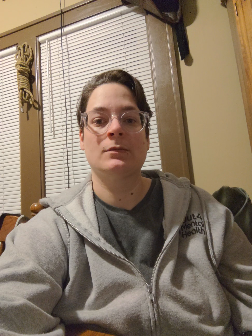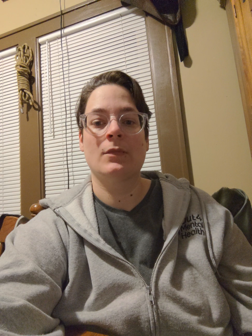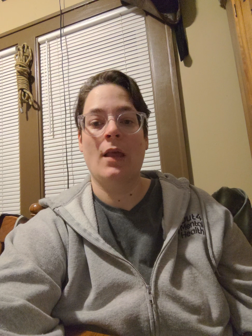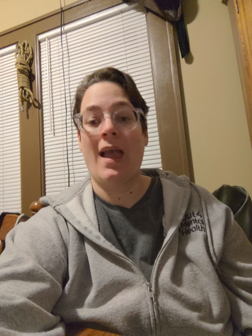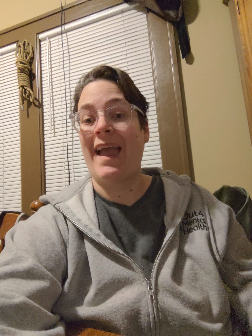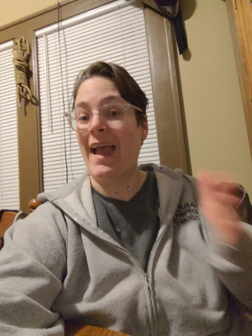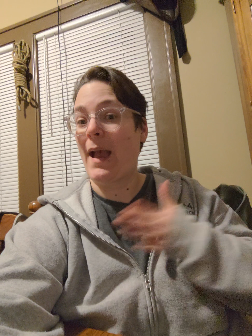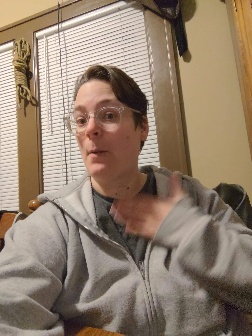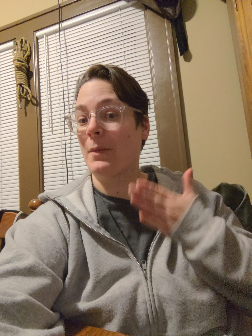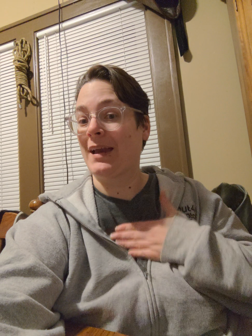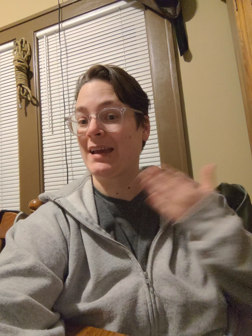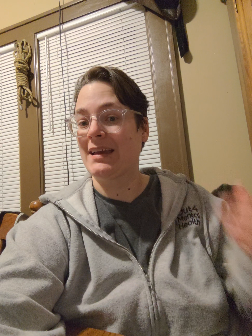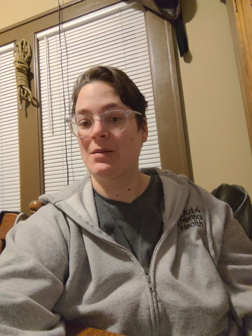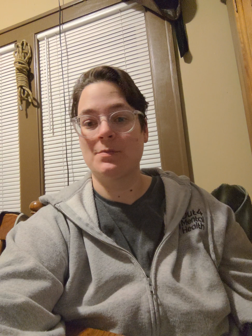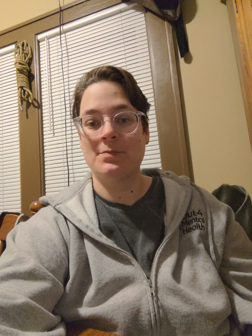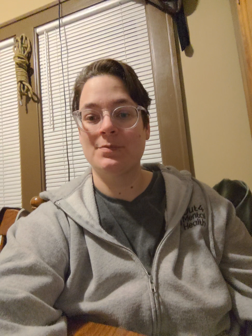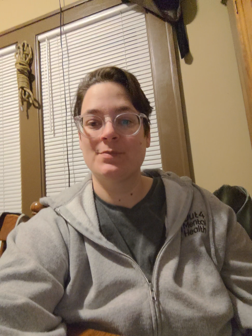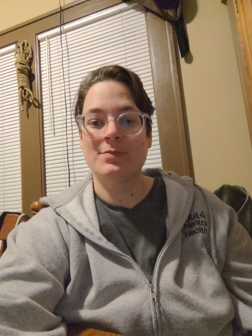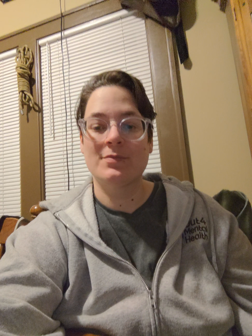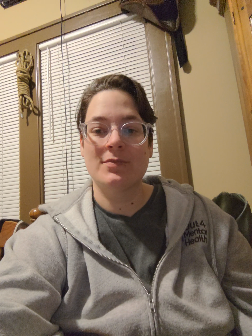happy